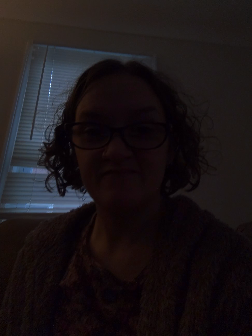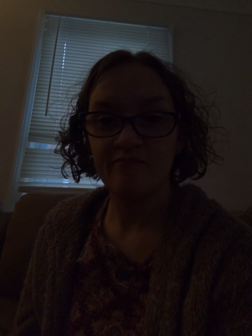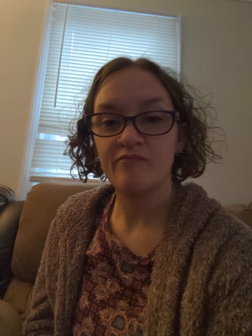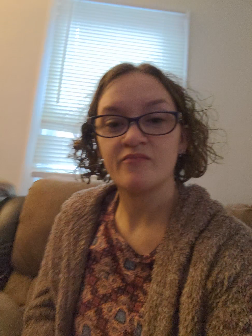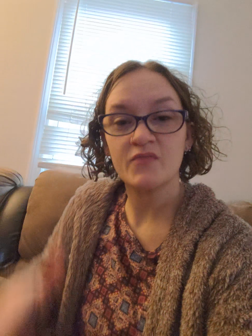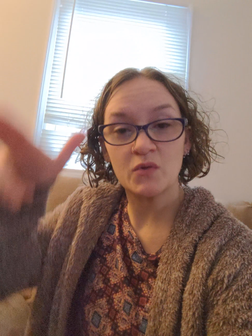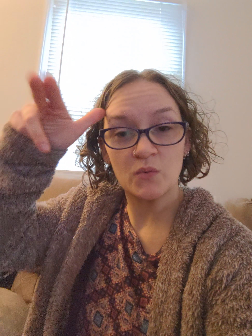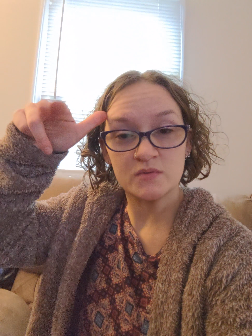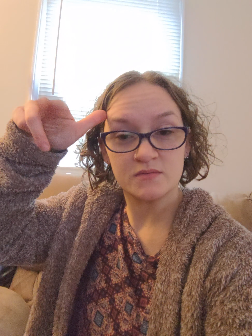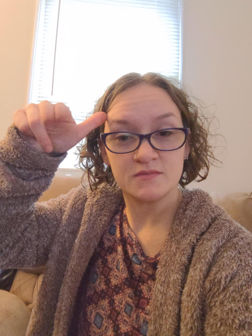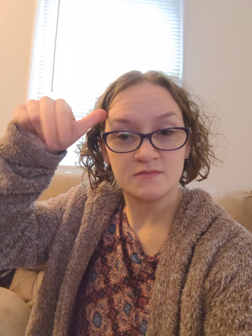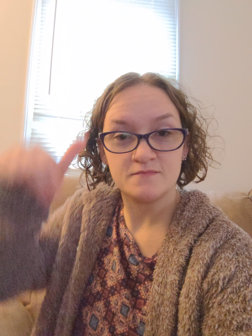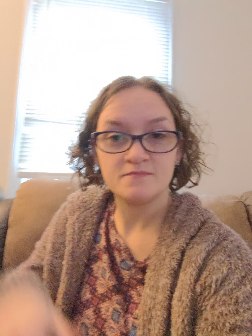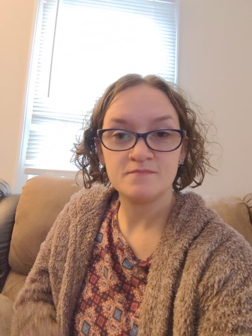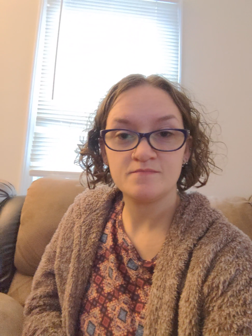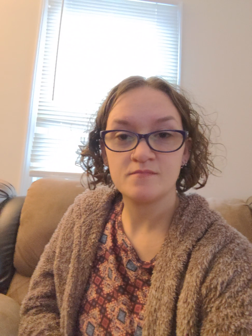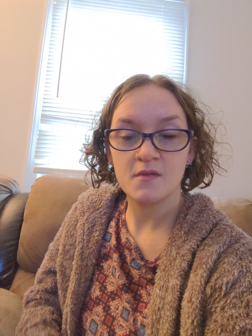horse